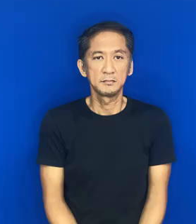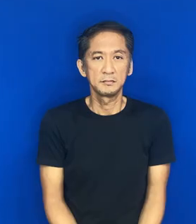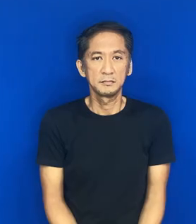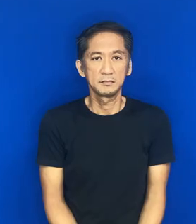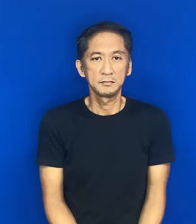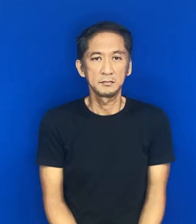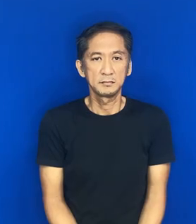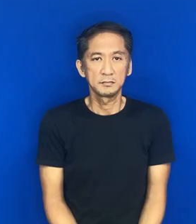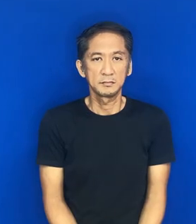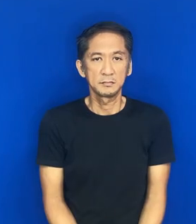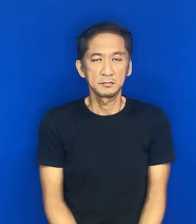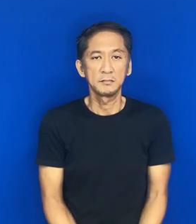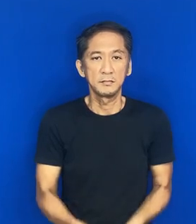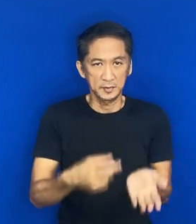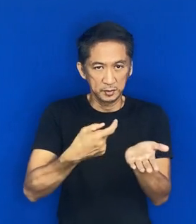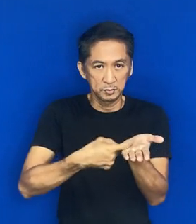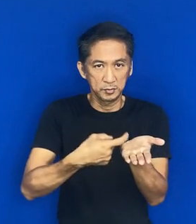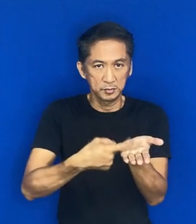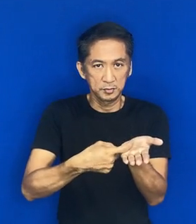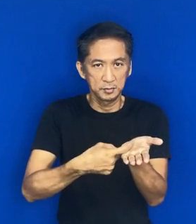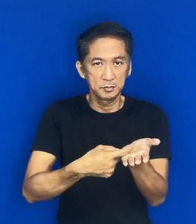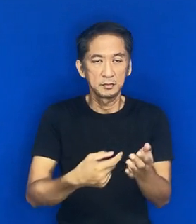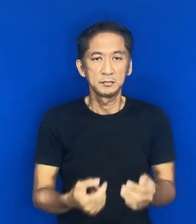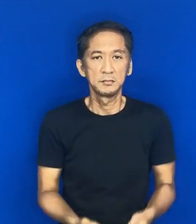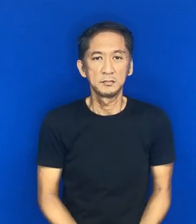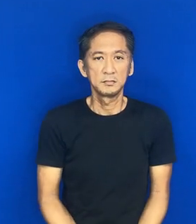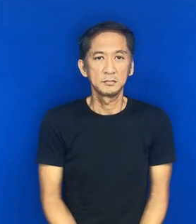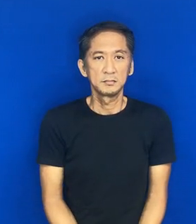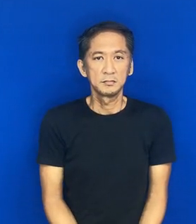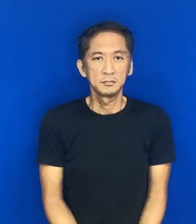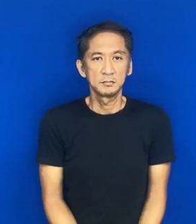shrimp